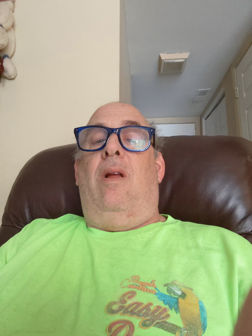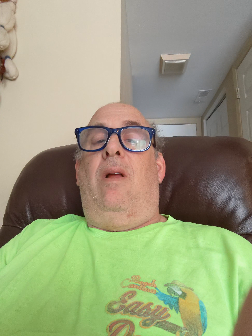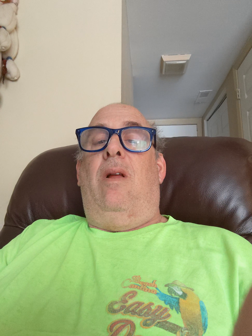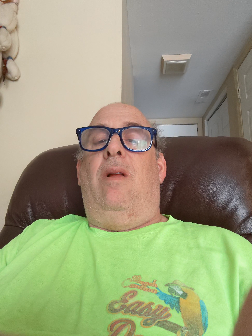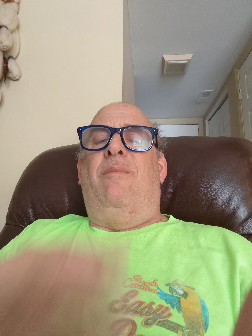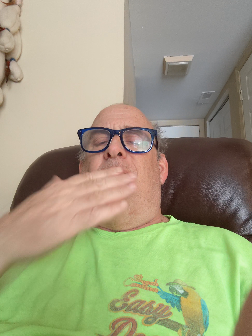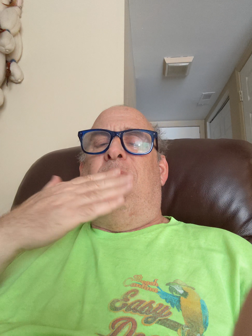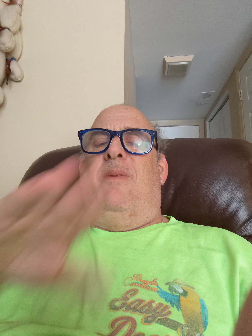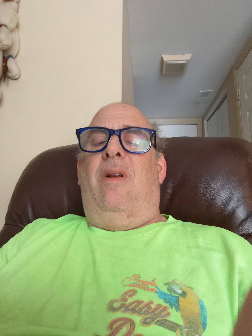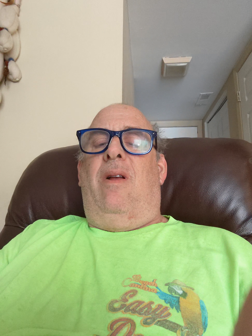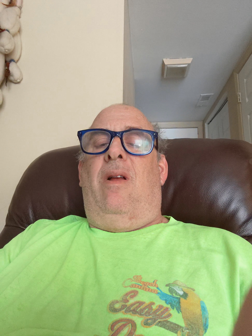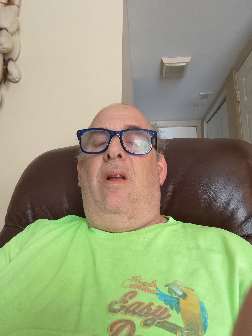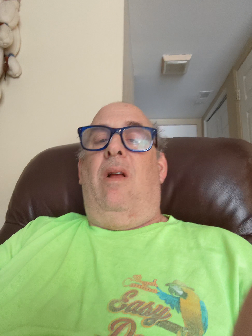bad